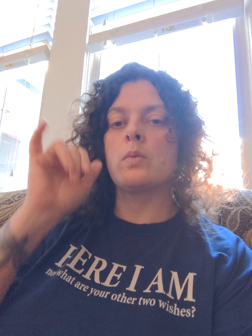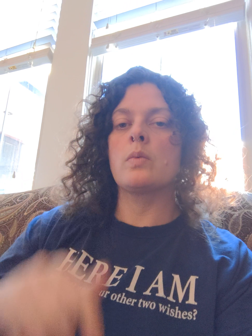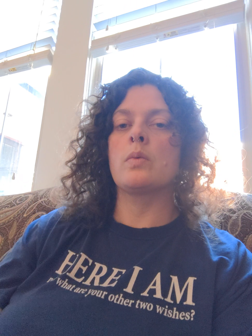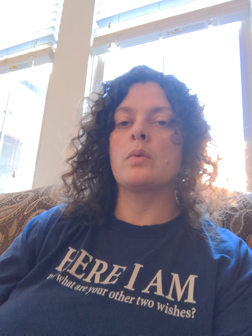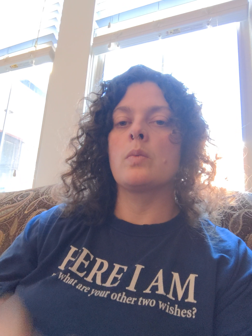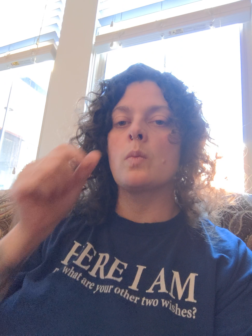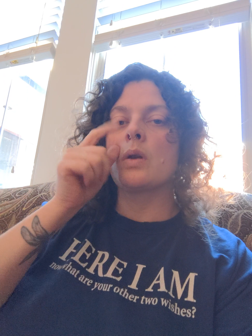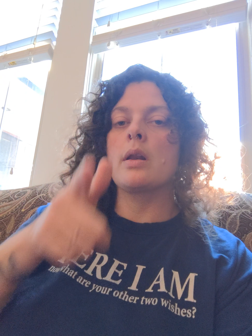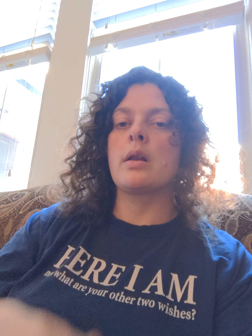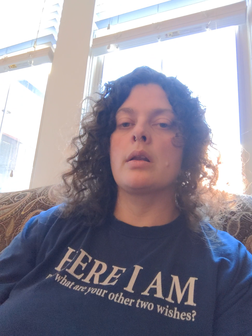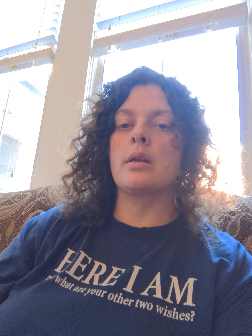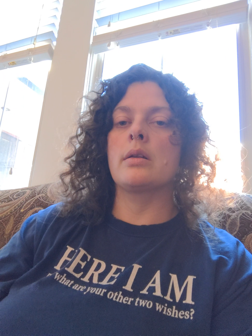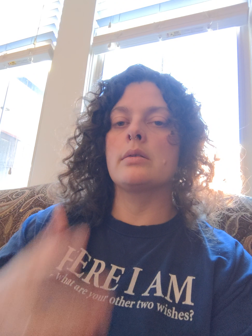awake